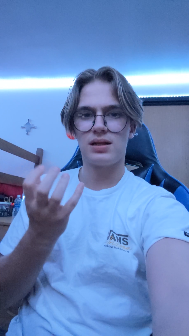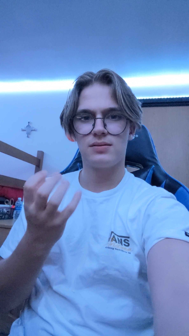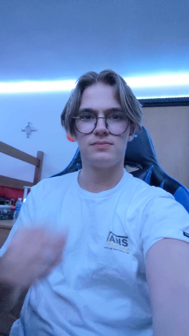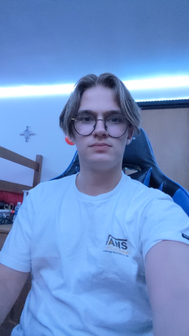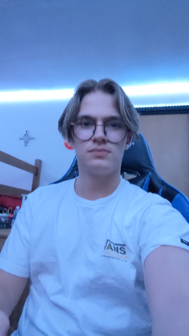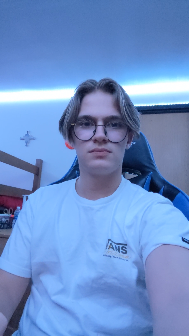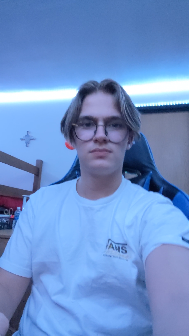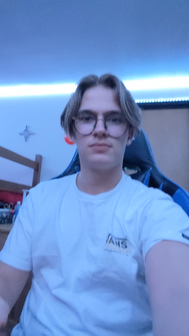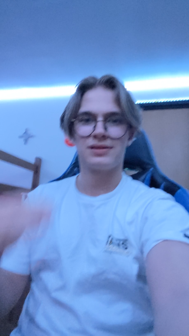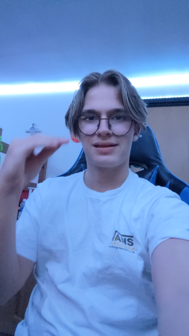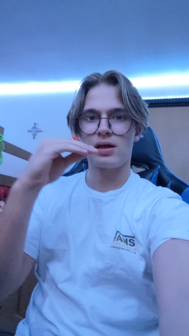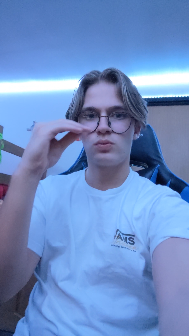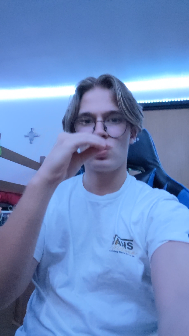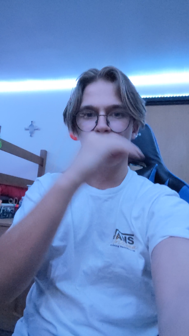dinosaur